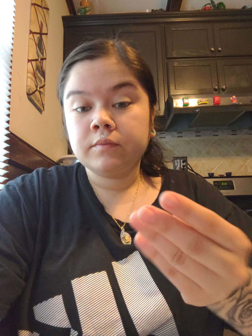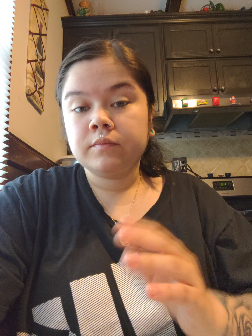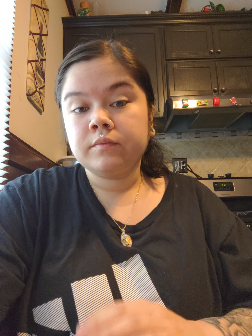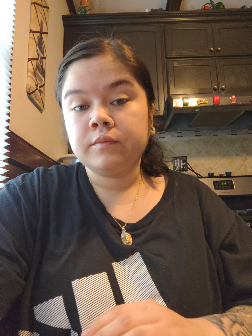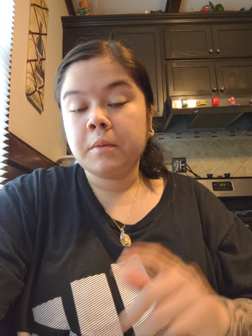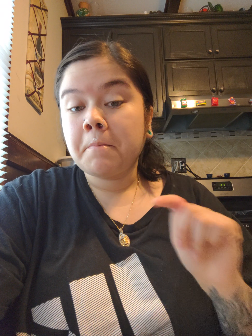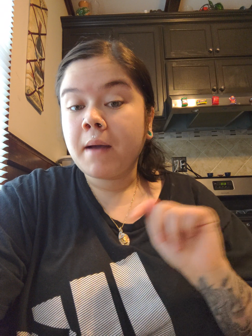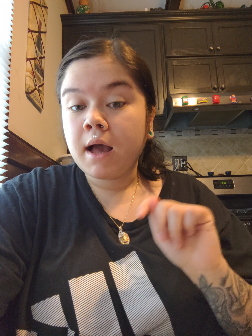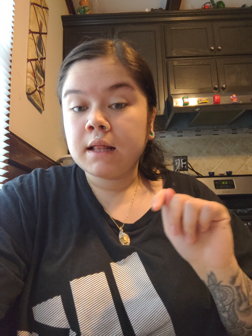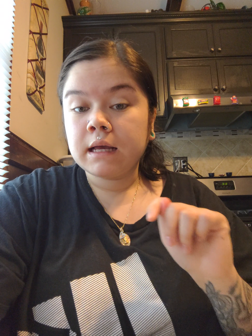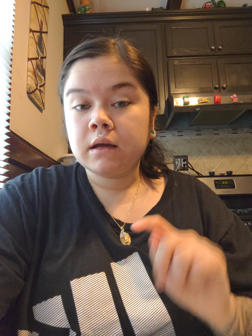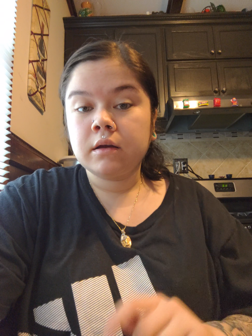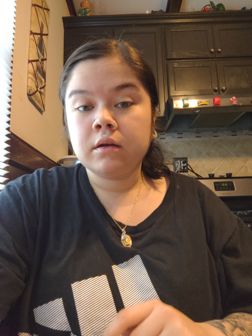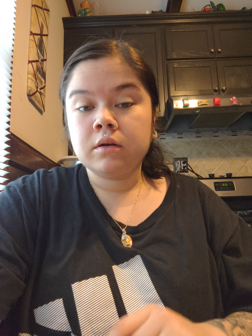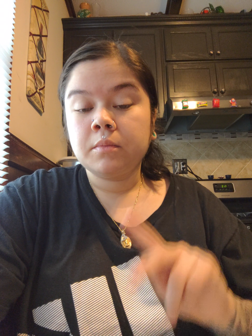potty